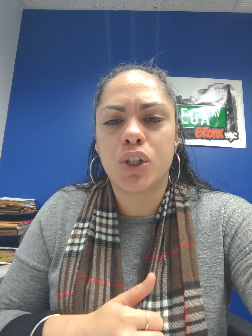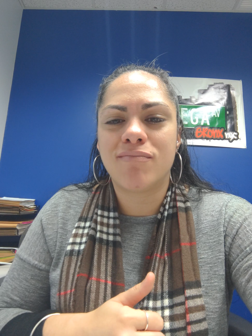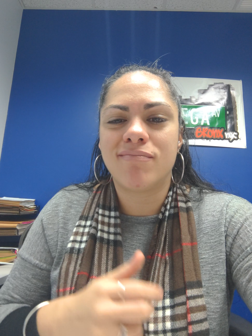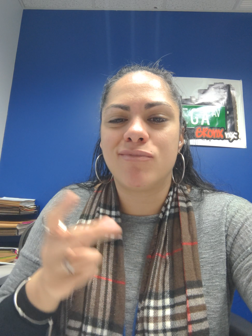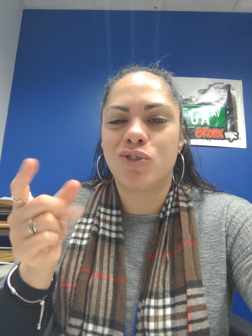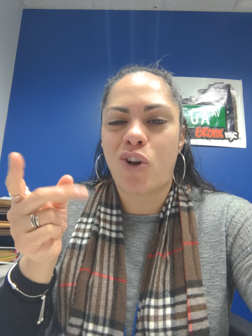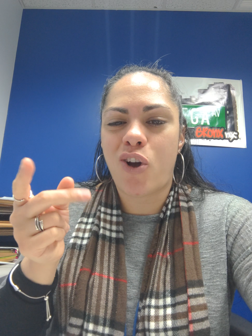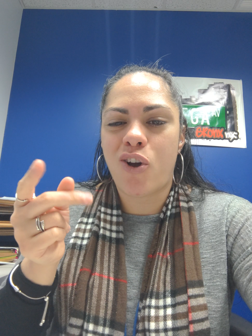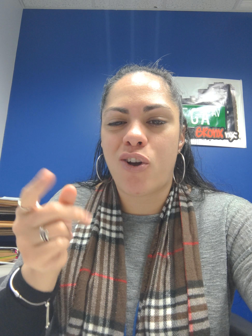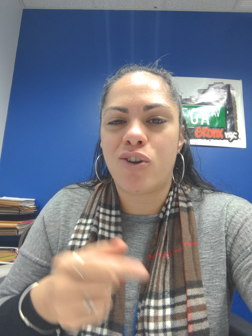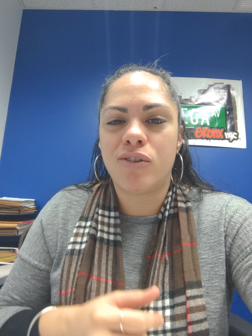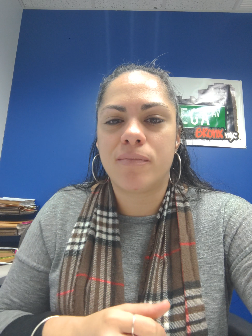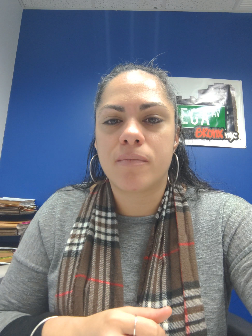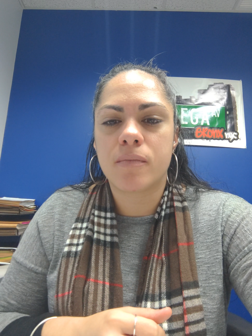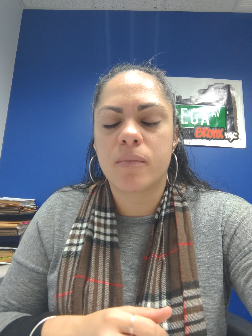dog